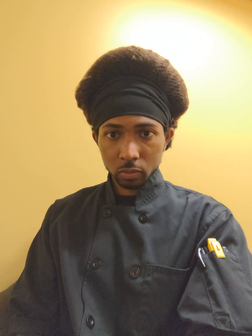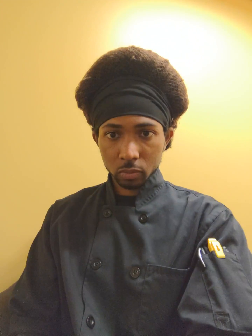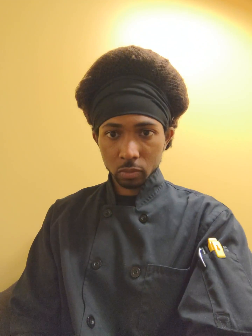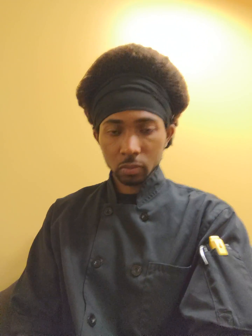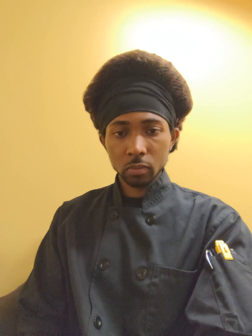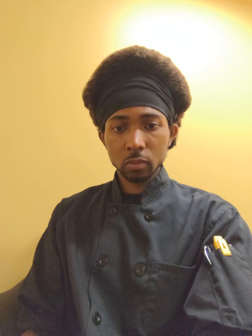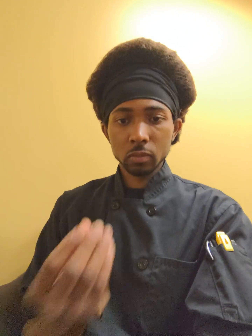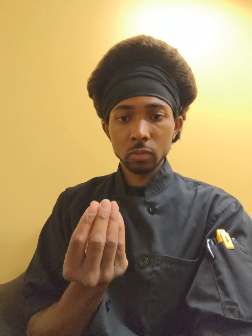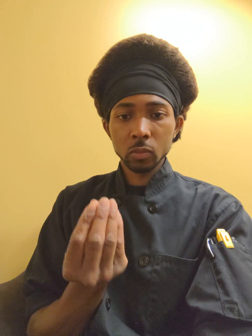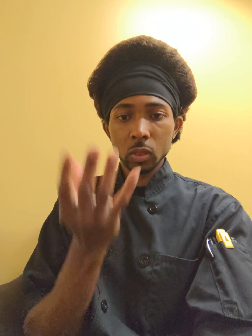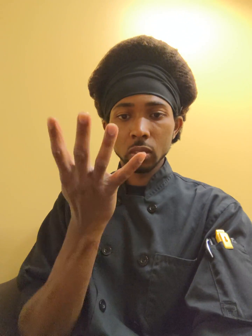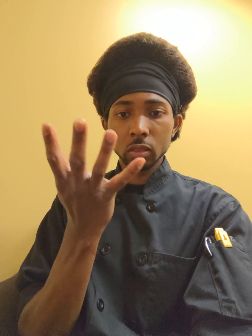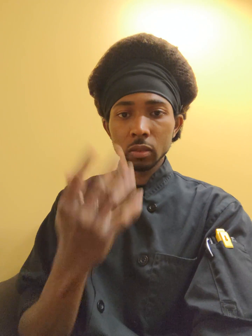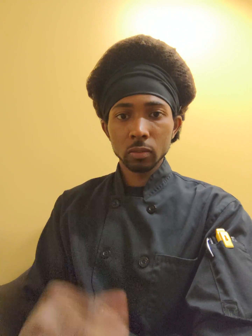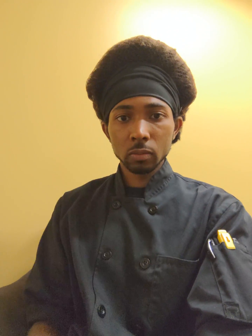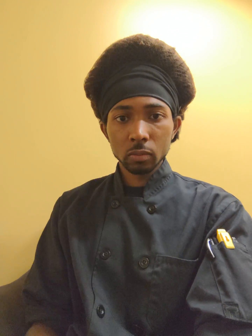plants